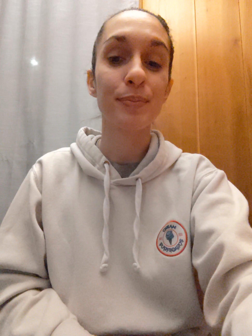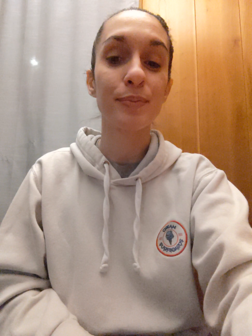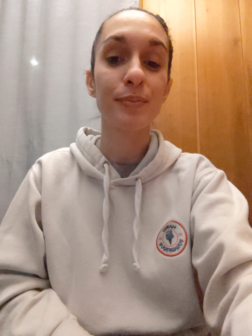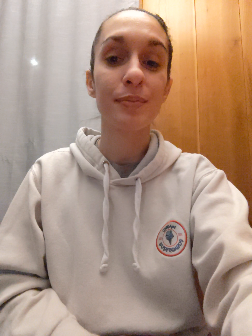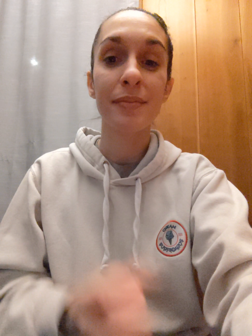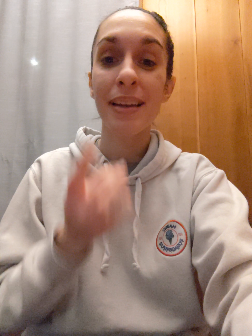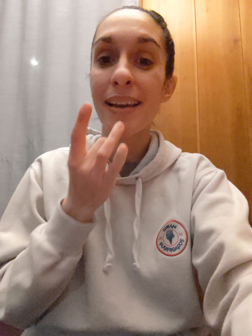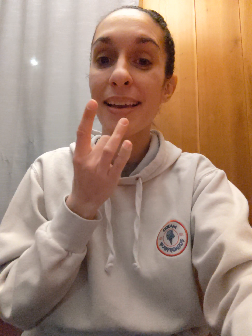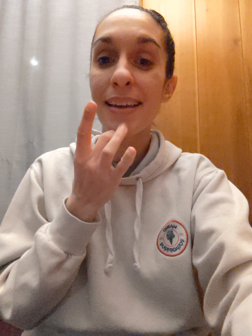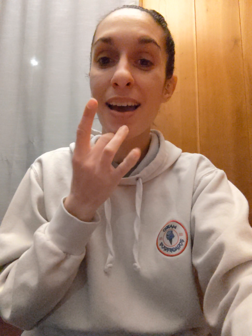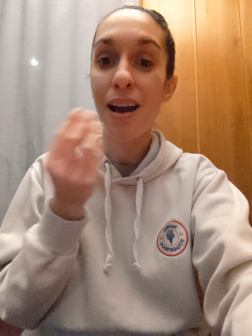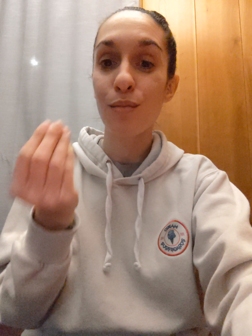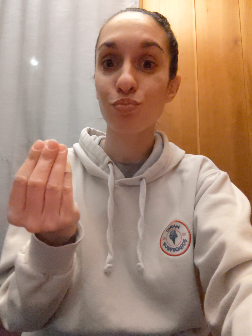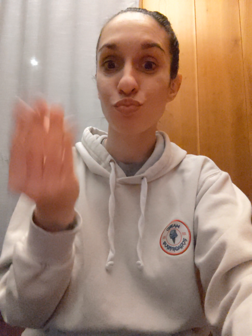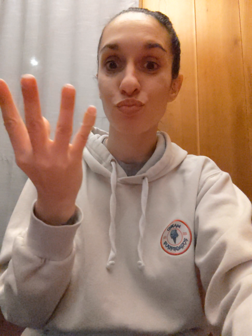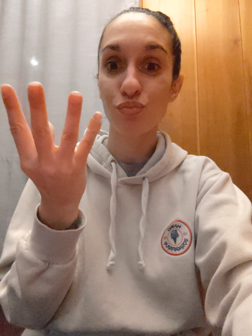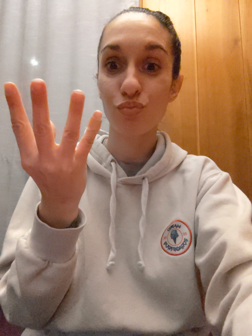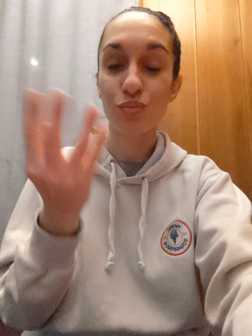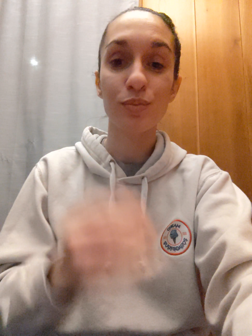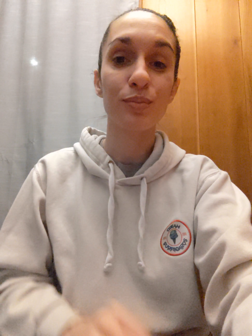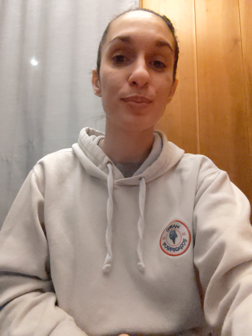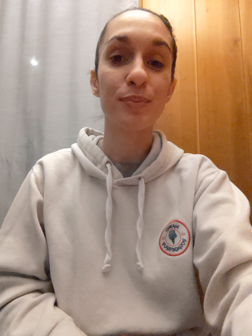lamp